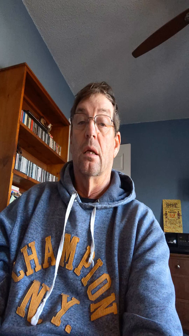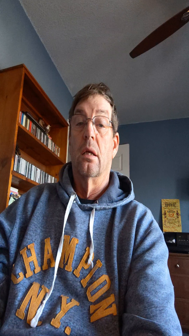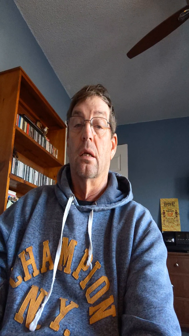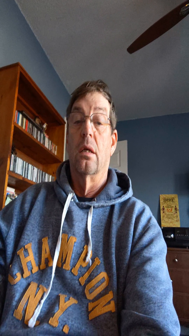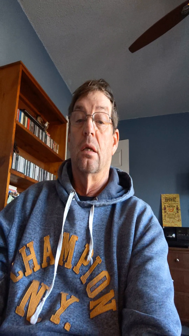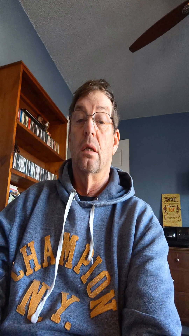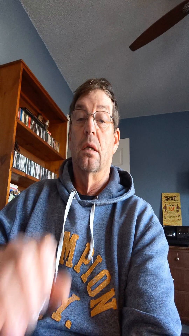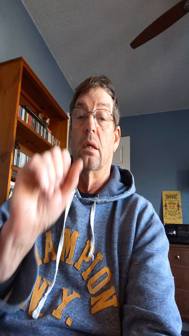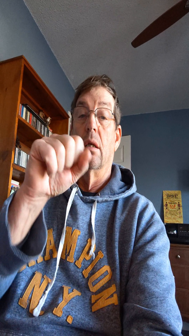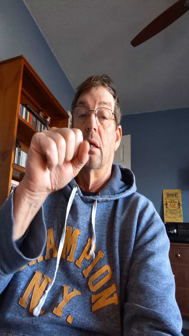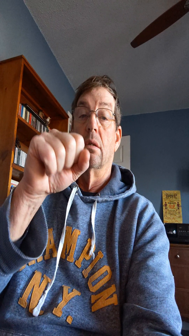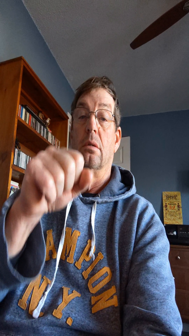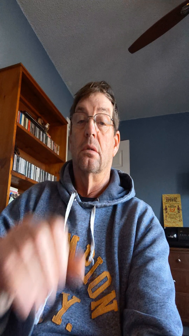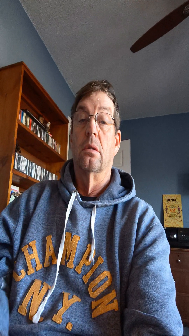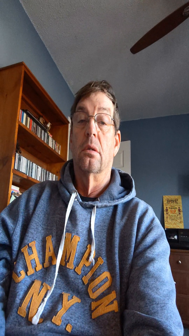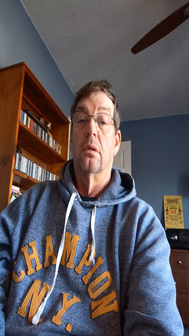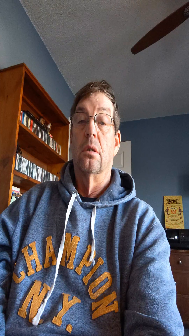yes